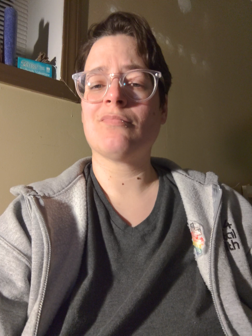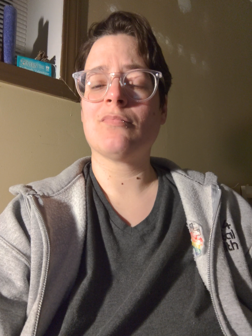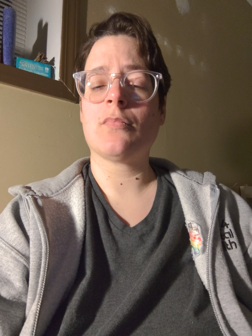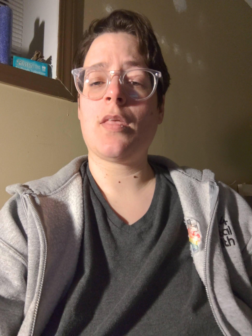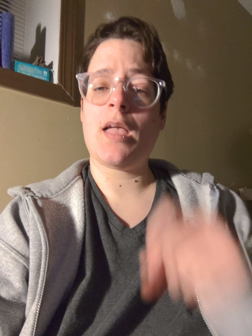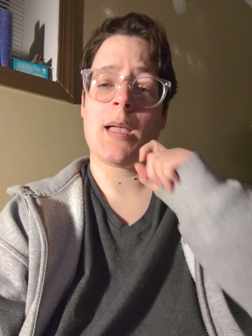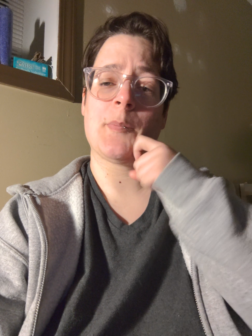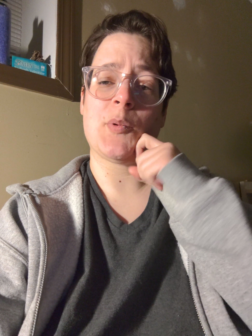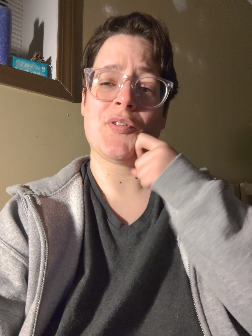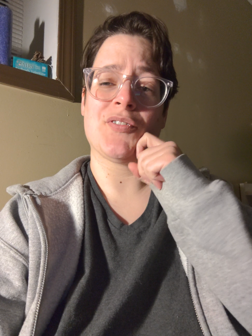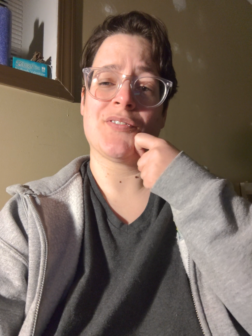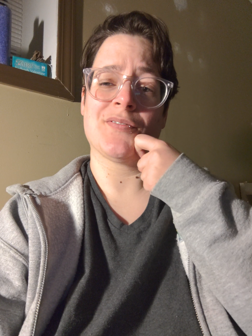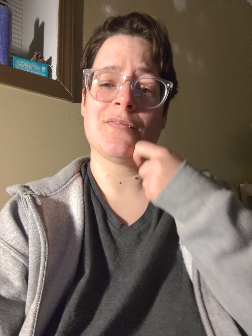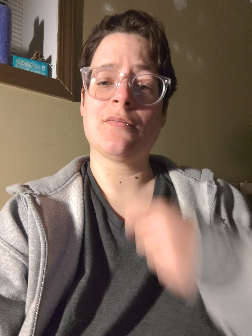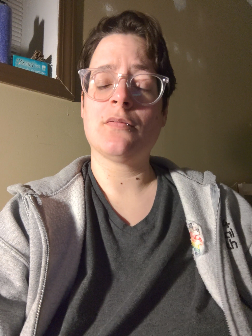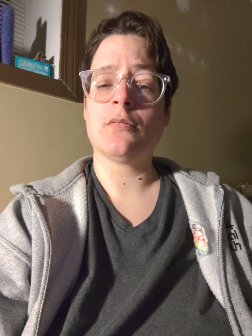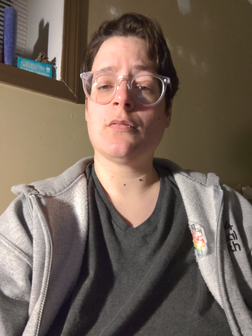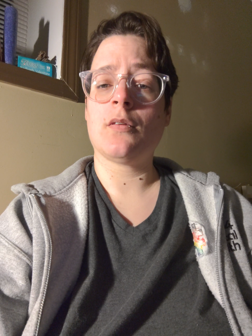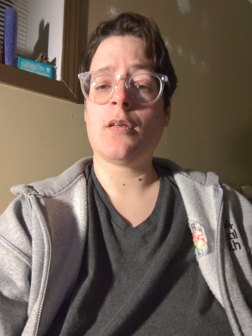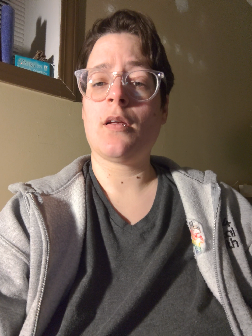apple